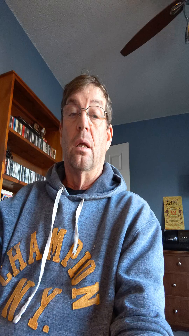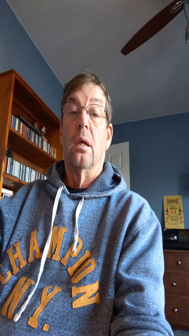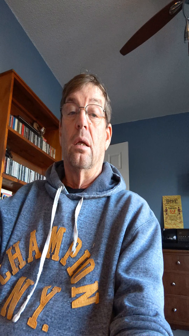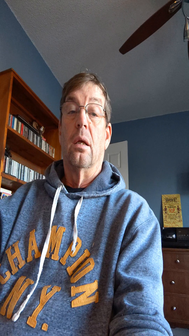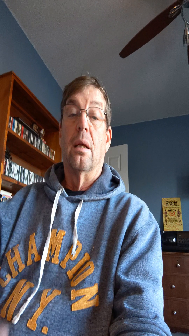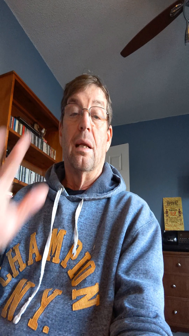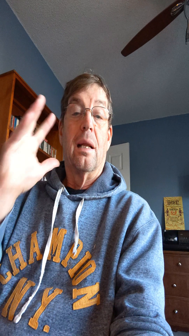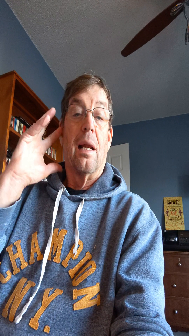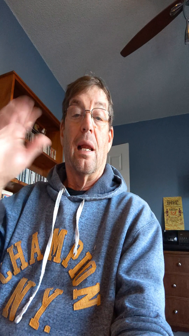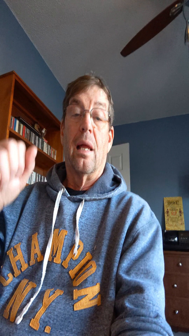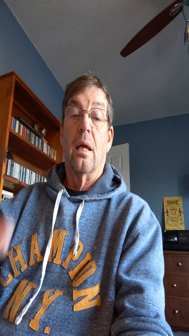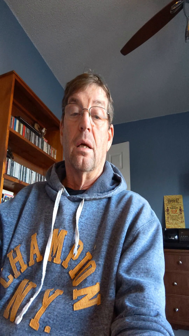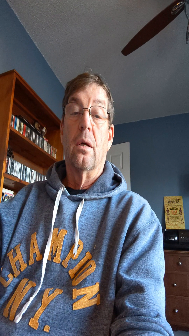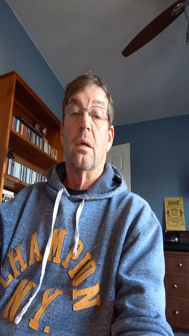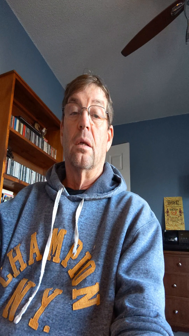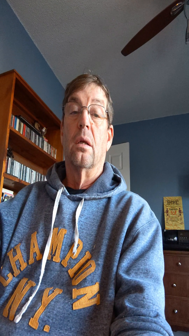loud